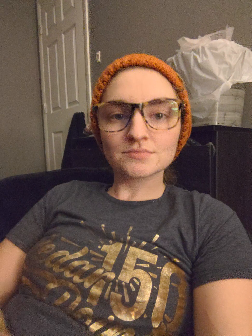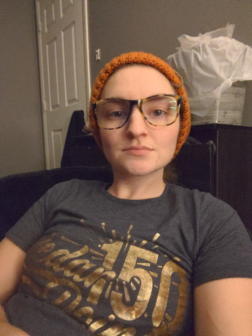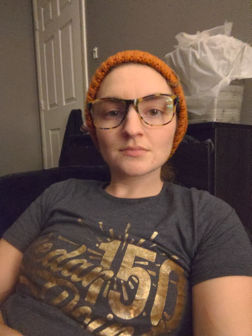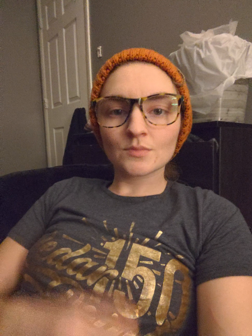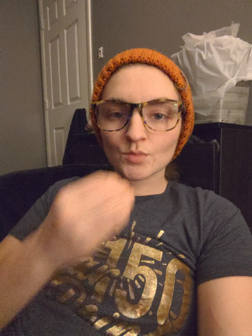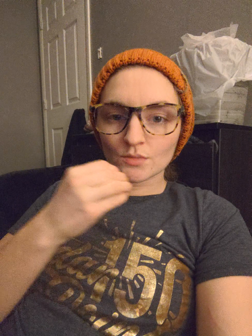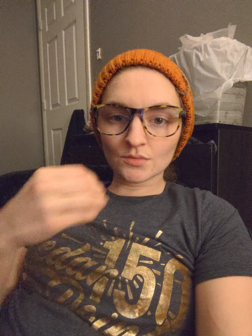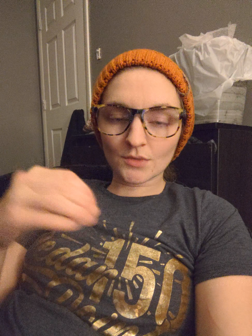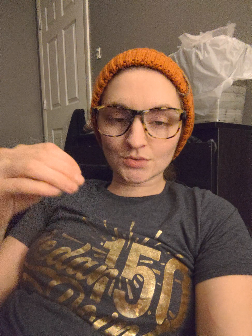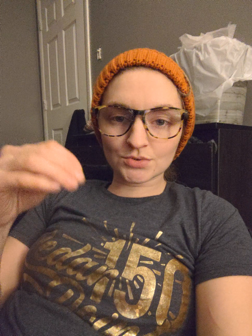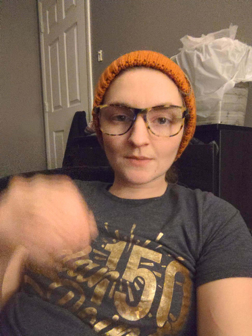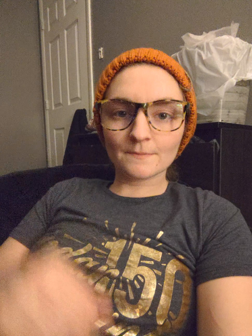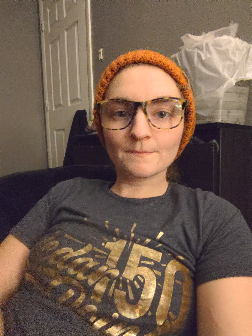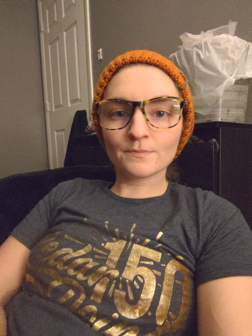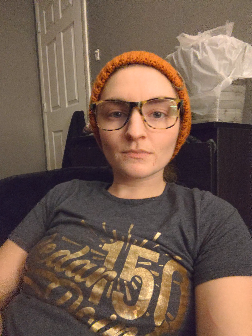store